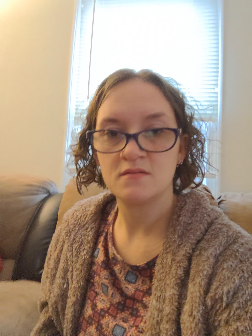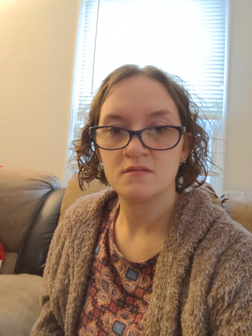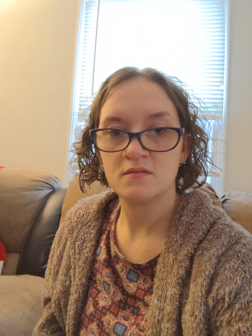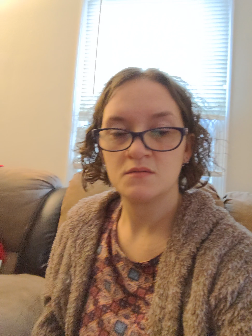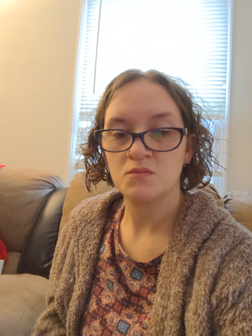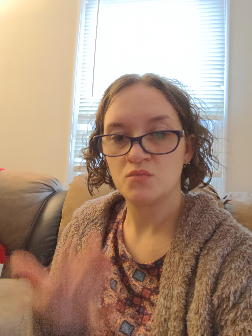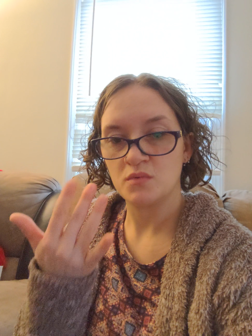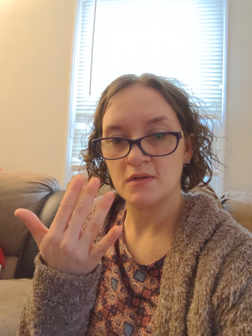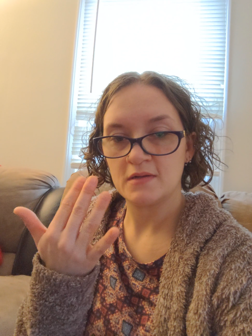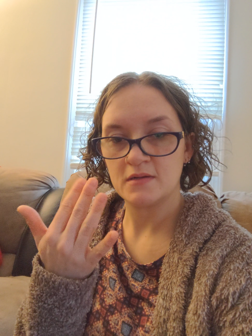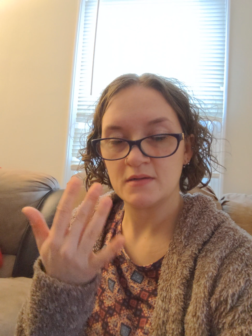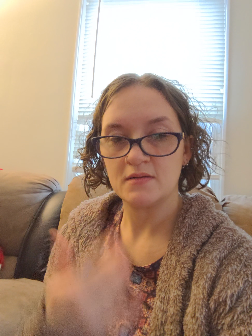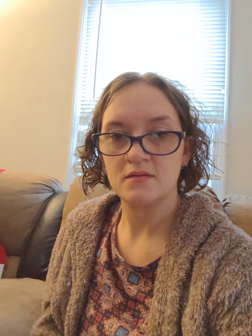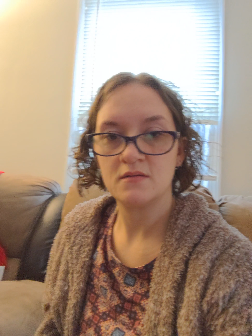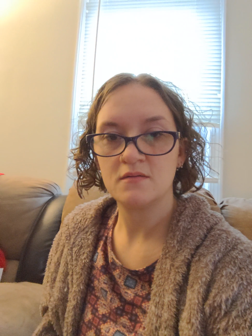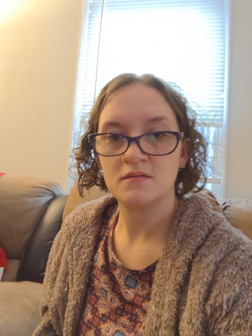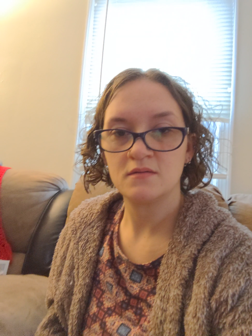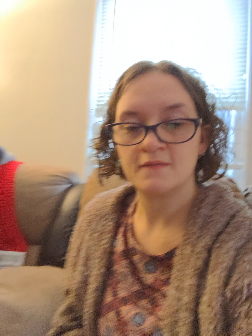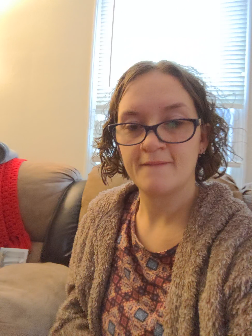wait